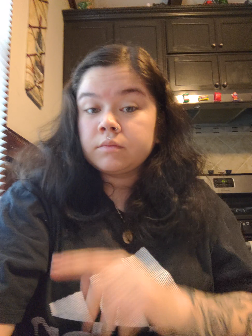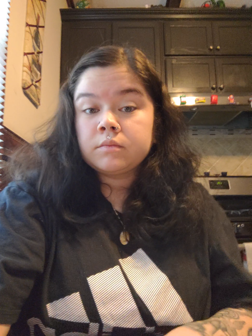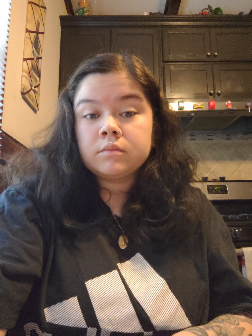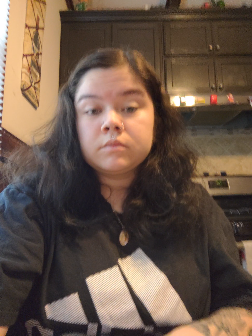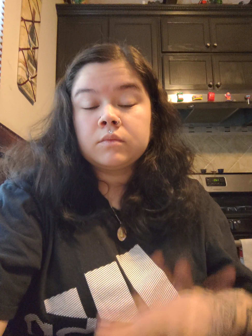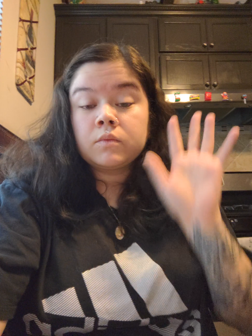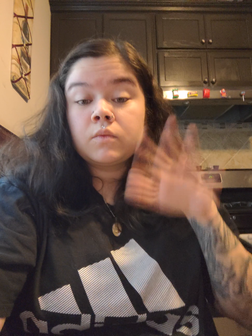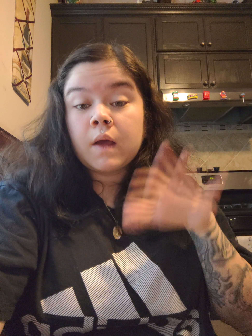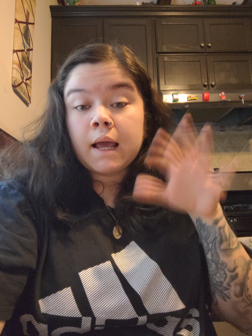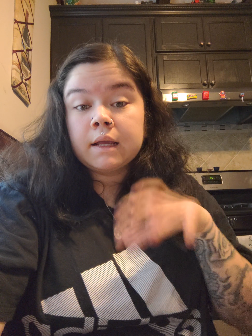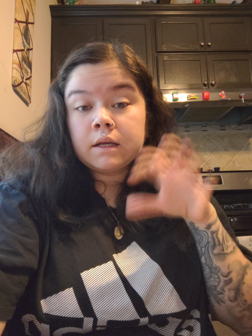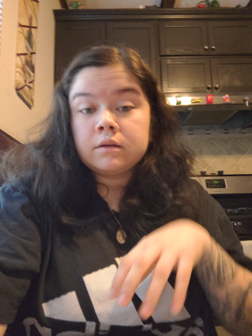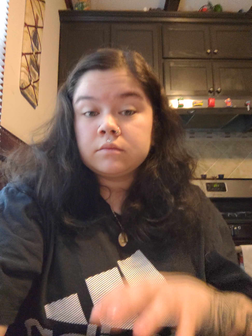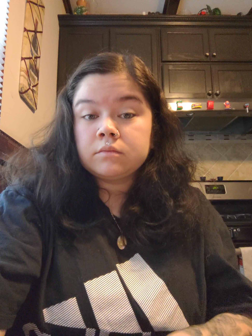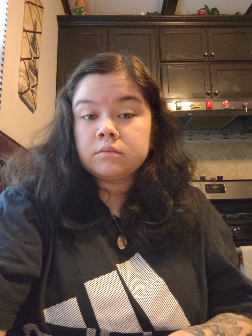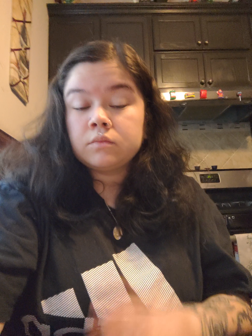rain